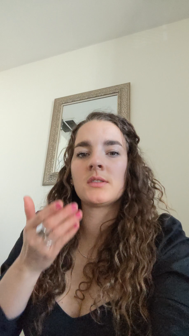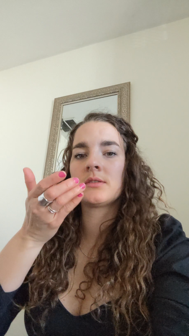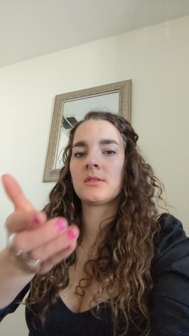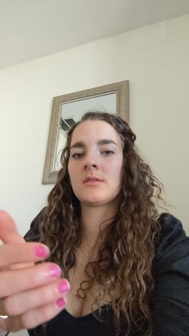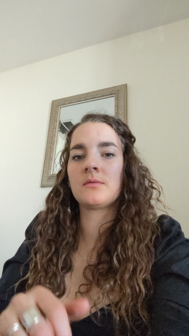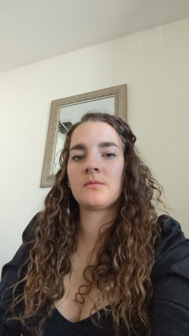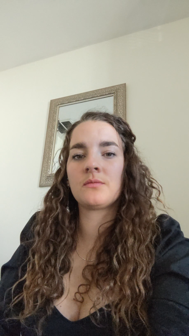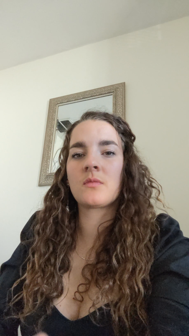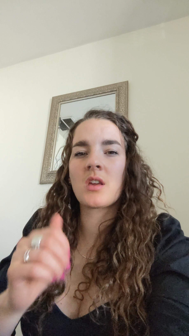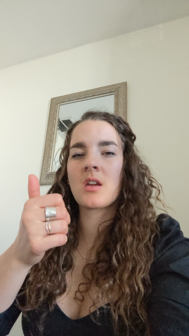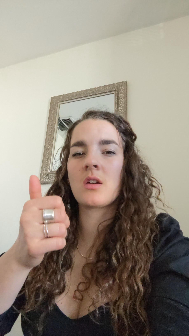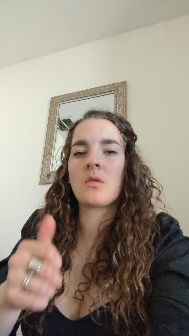how